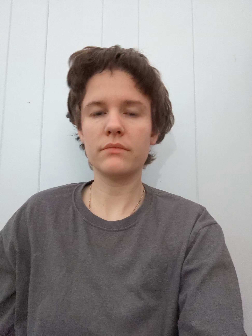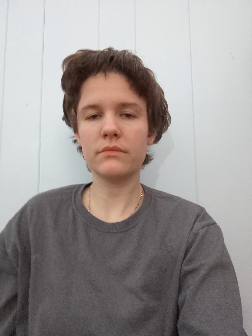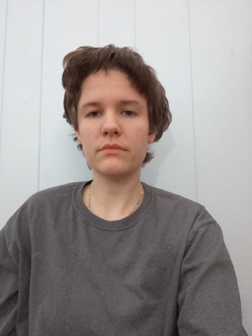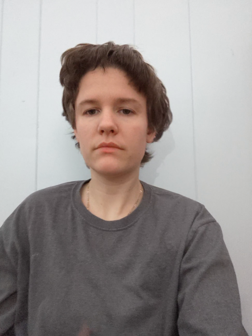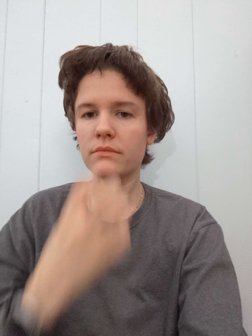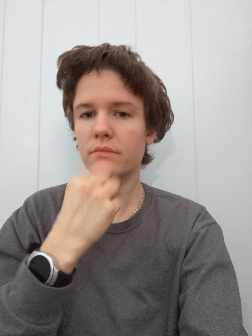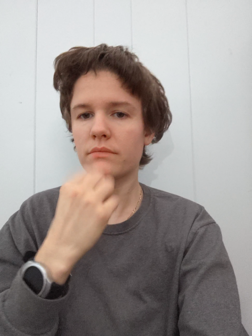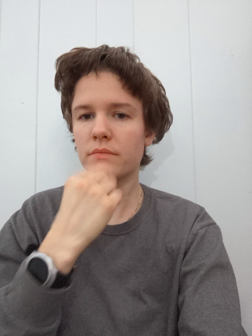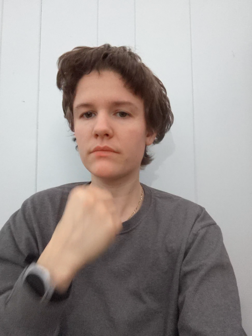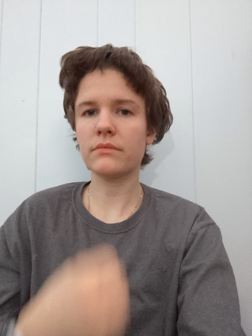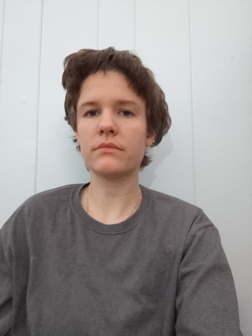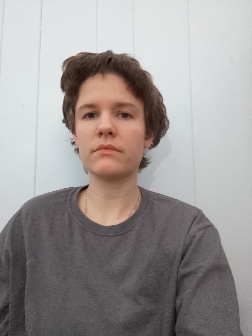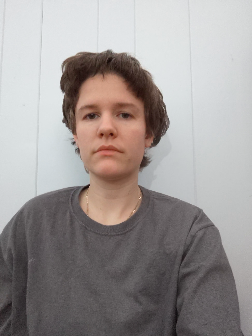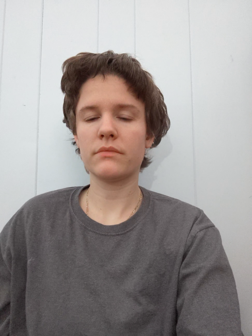underwear